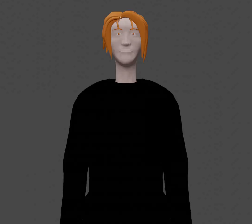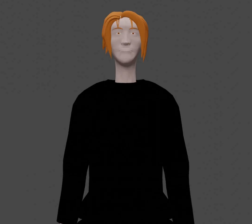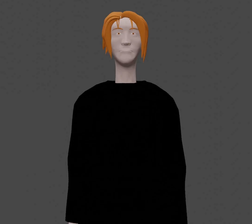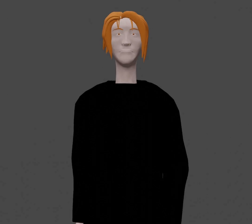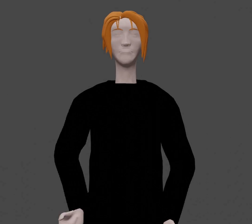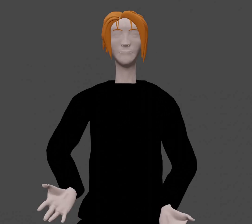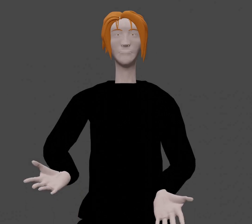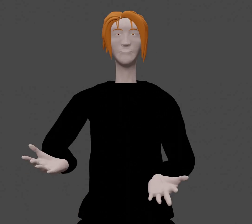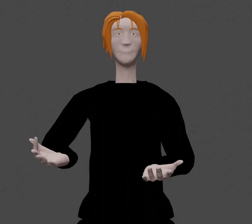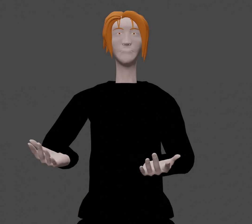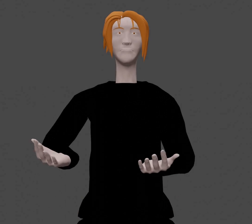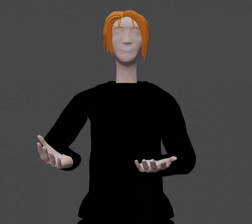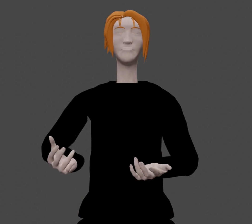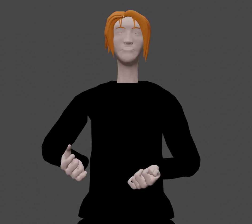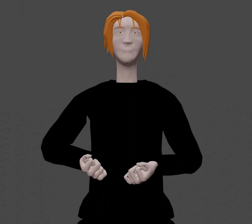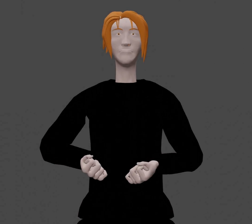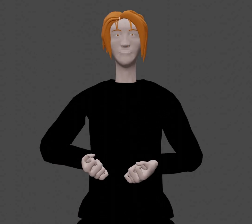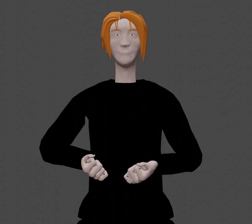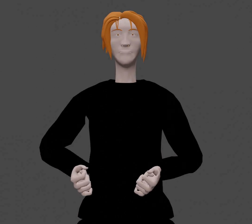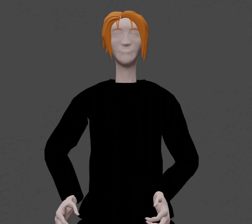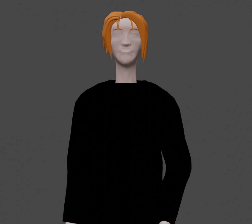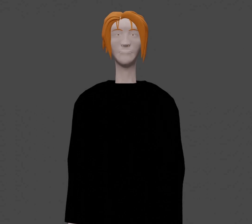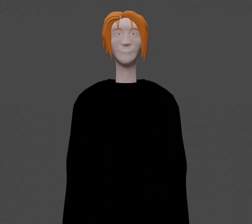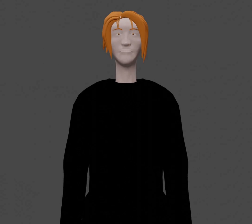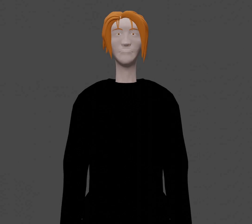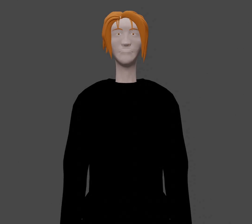Attract